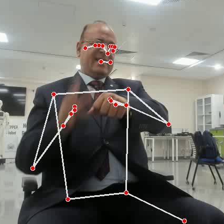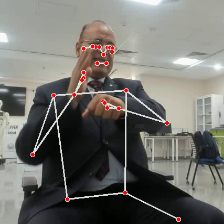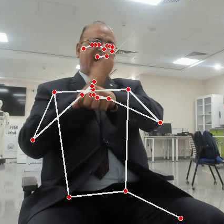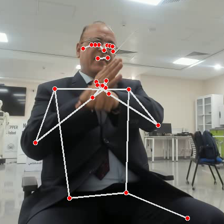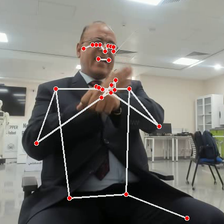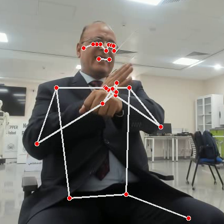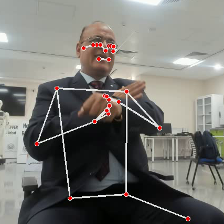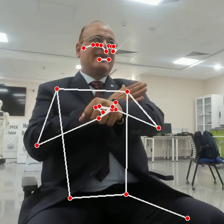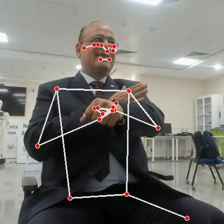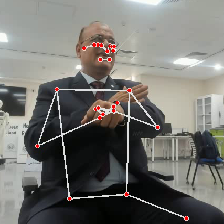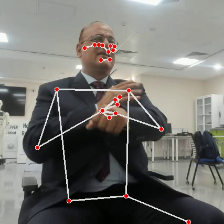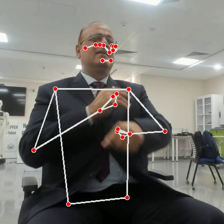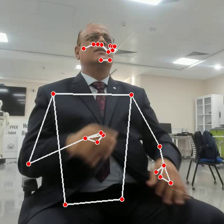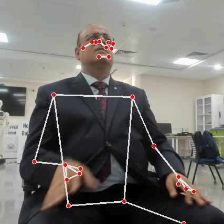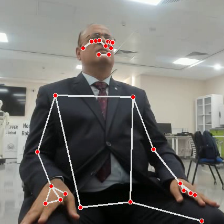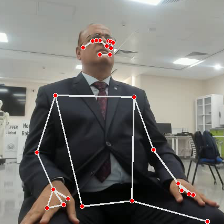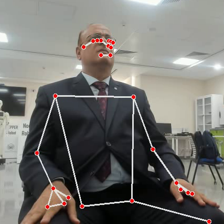t3ban